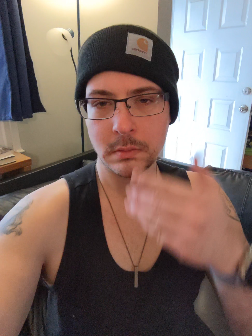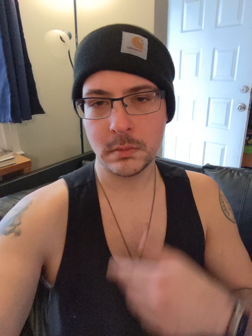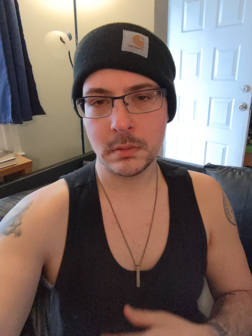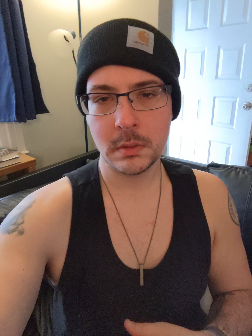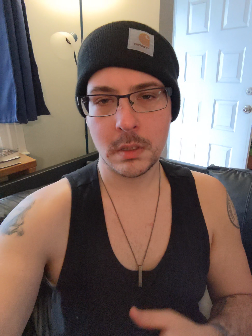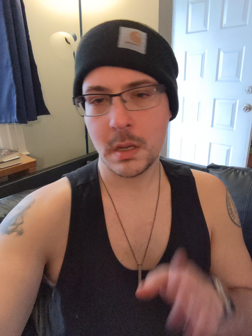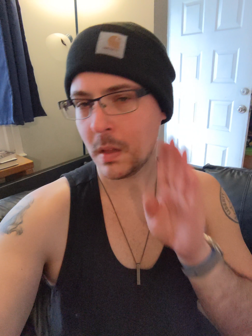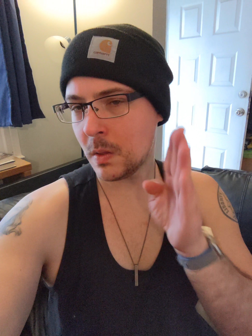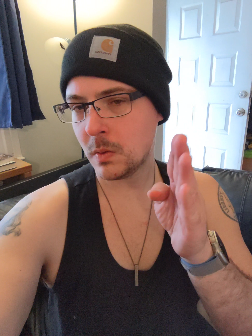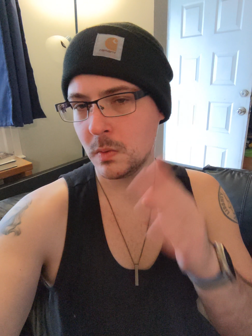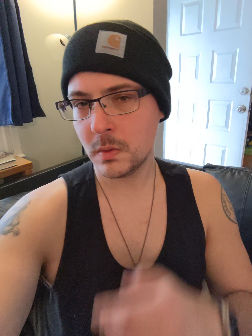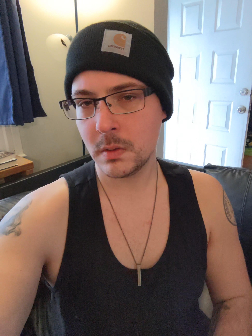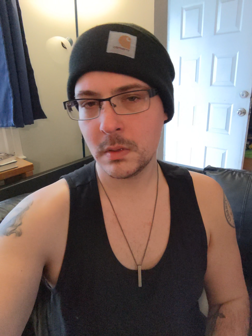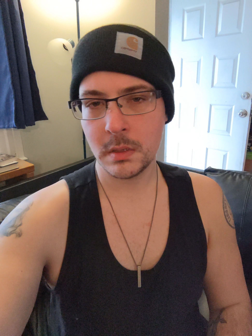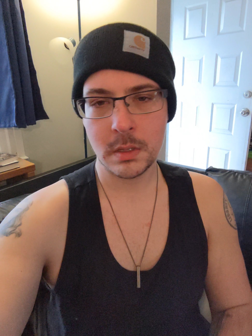hello